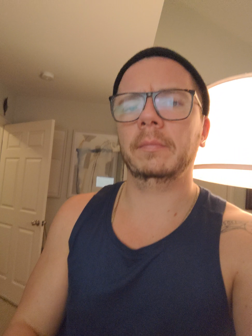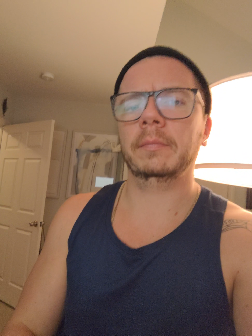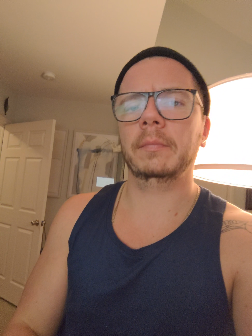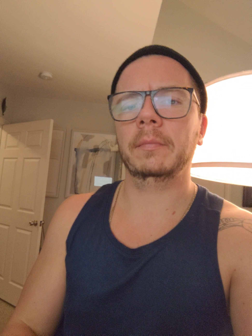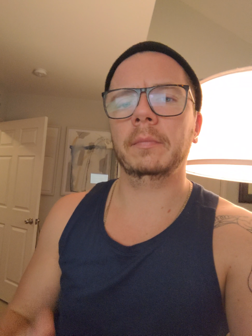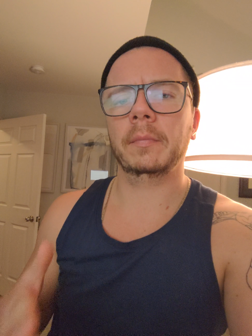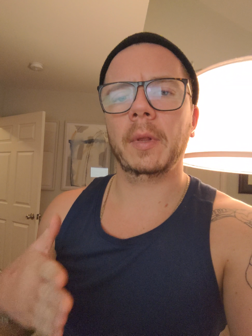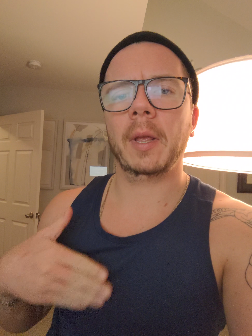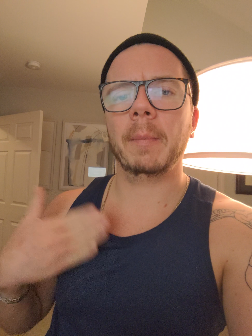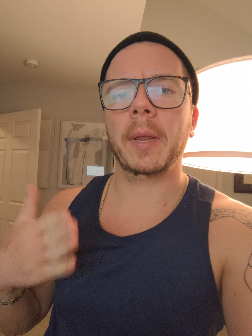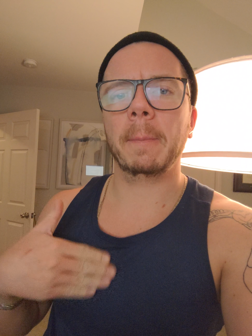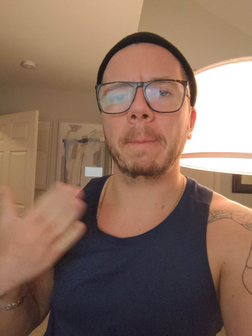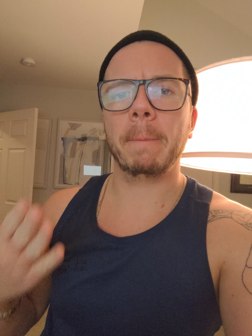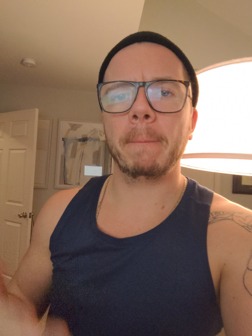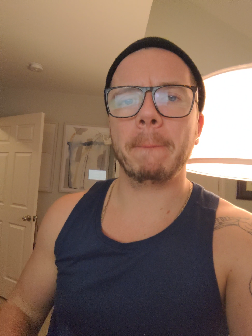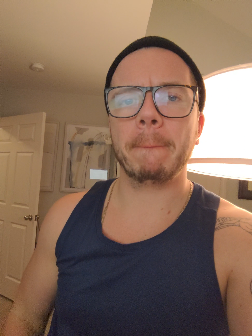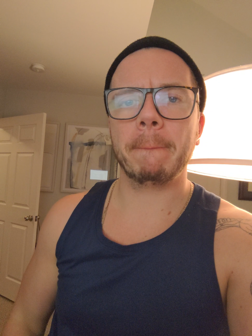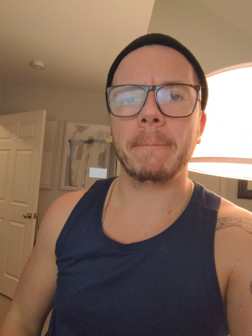happy